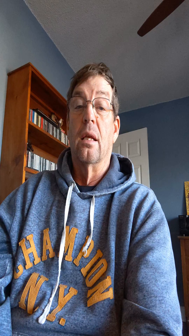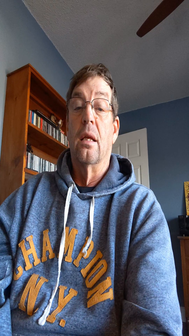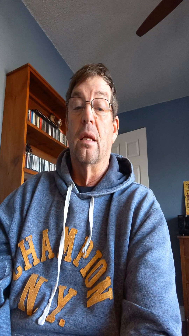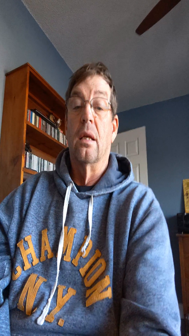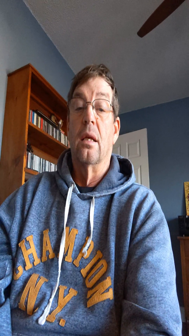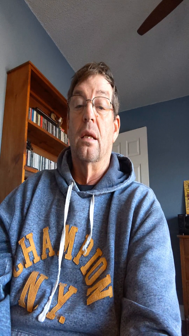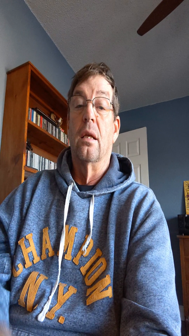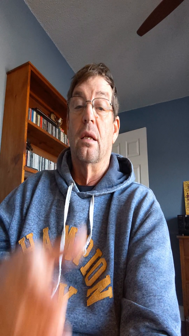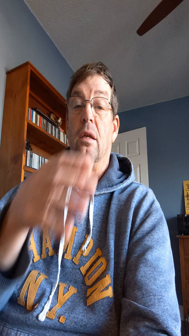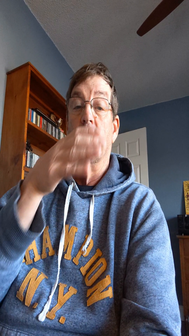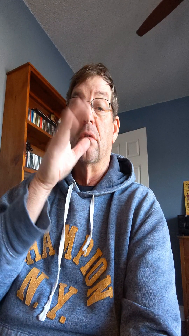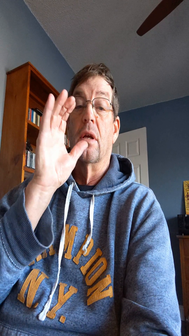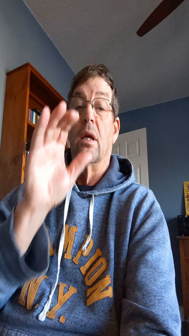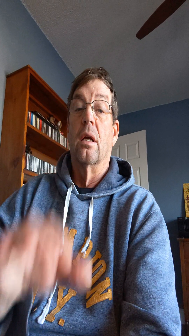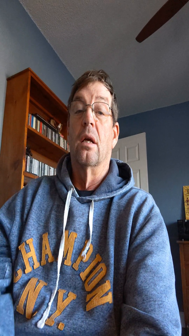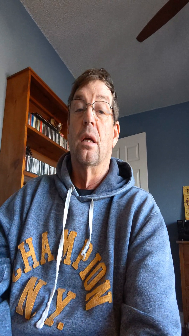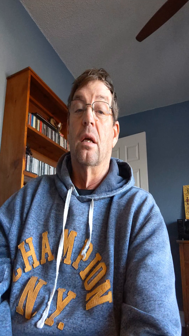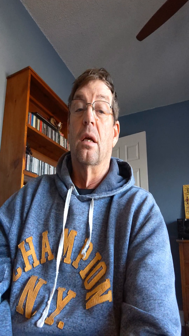drink